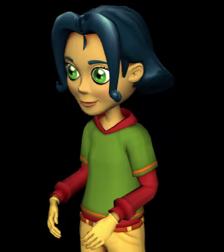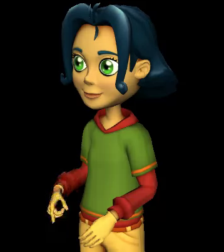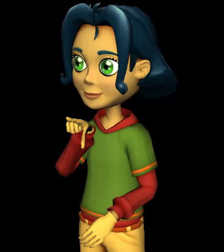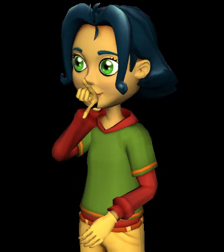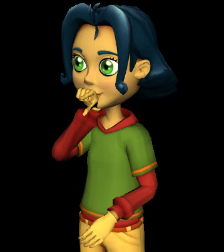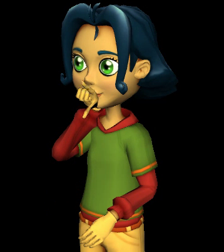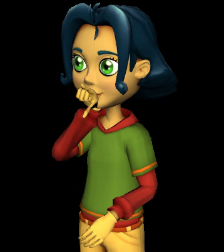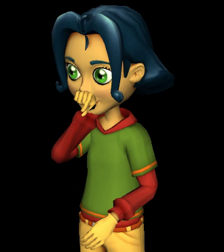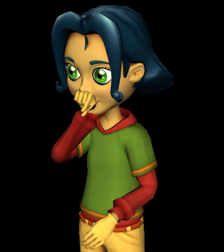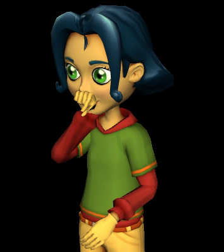دجاجة